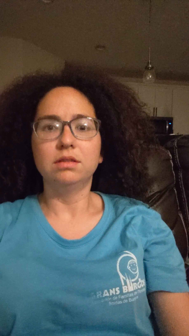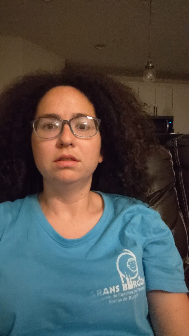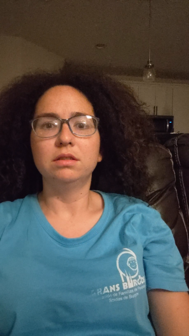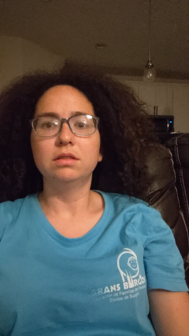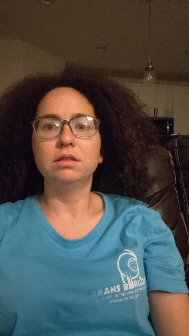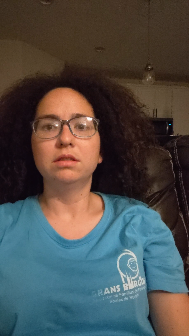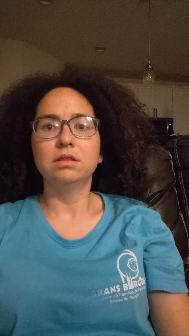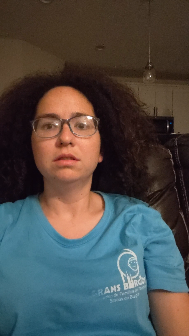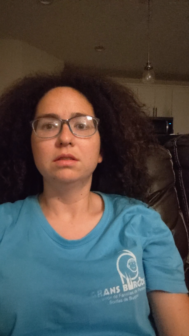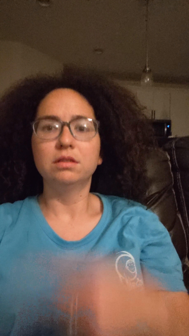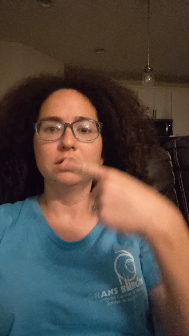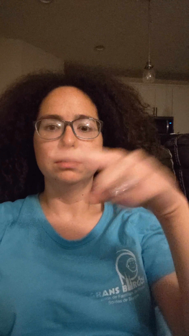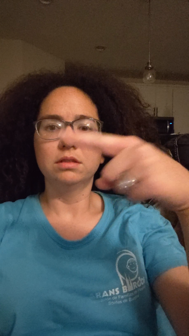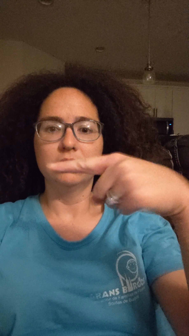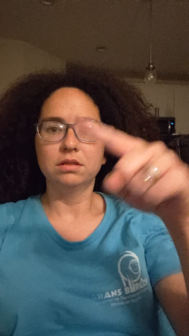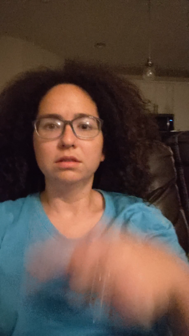knife